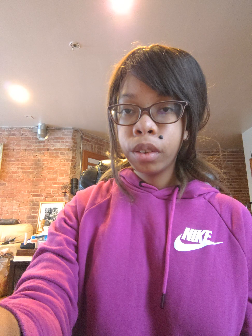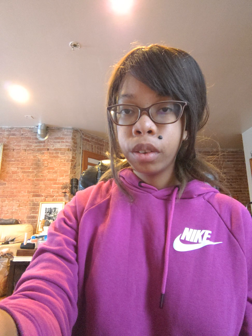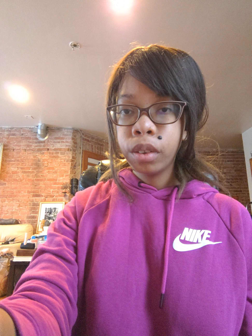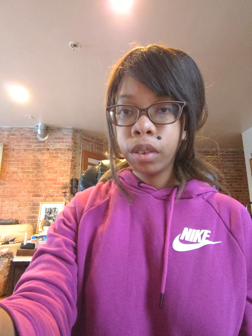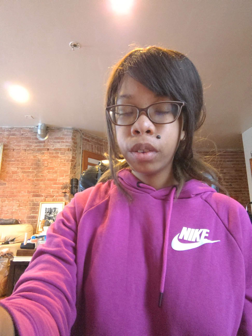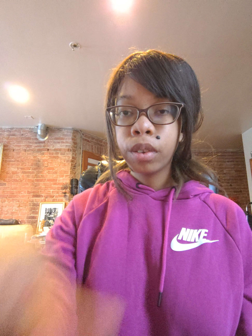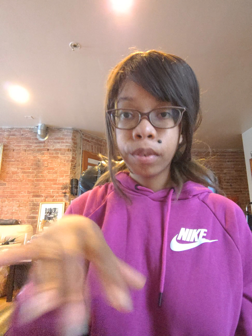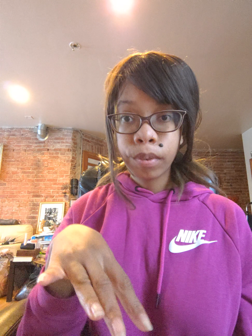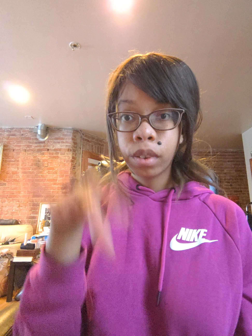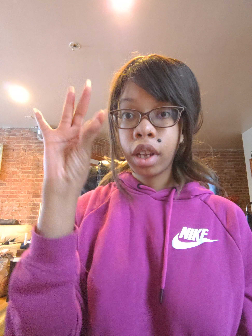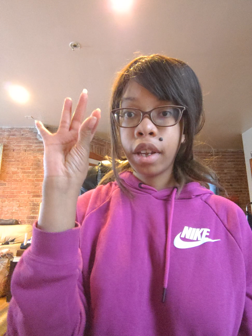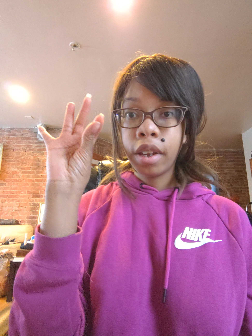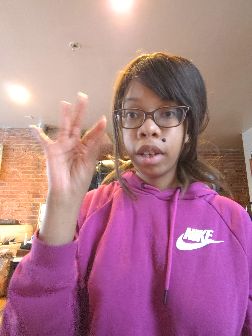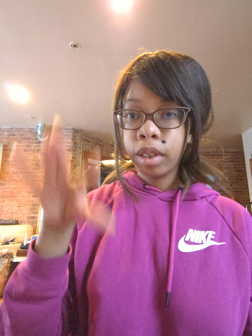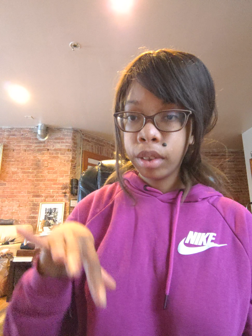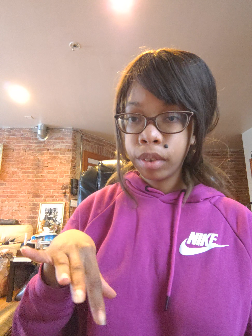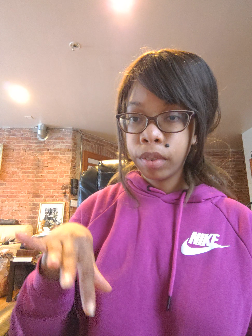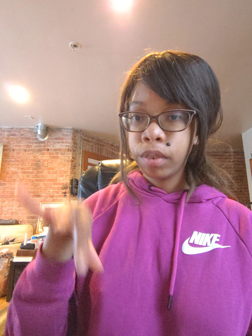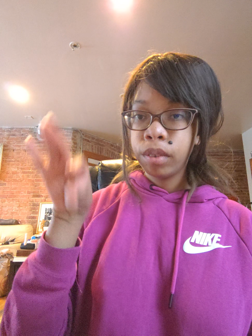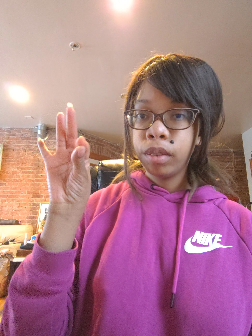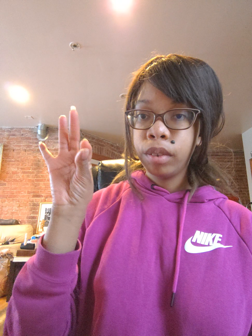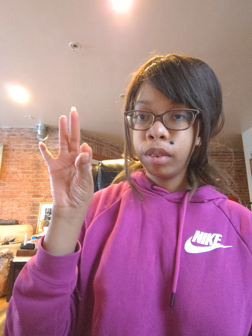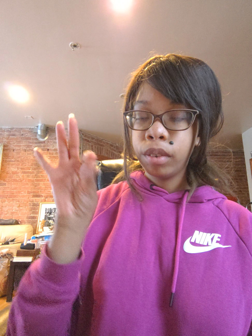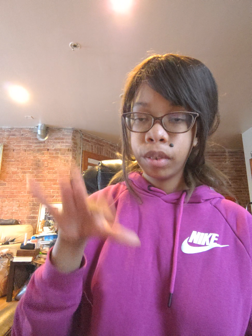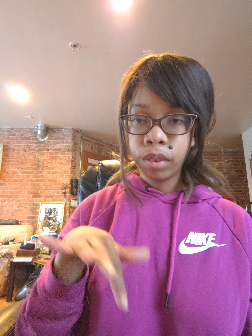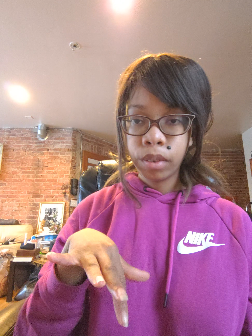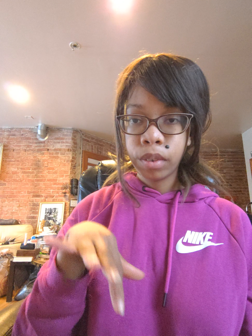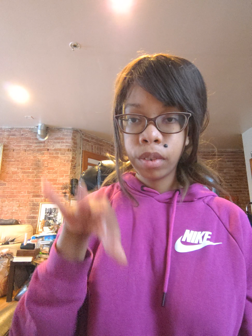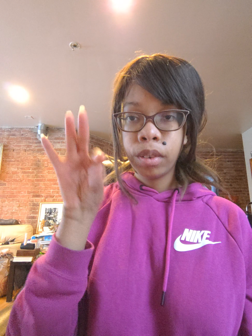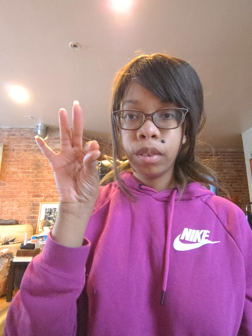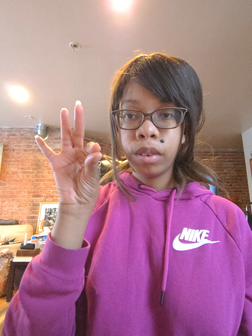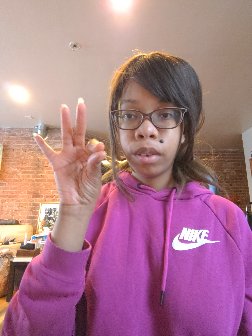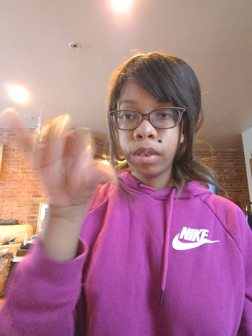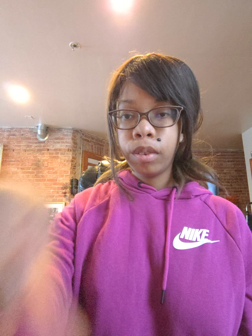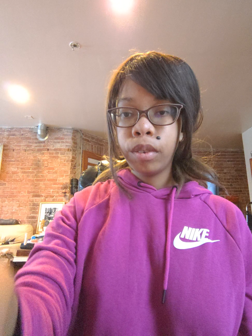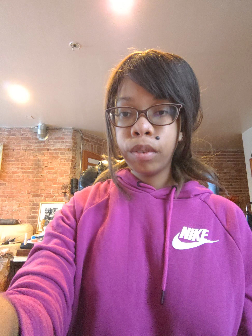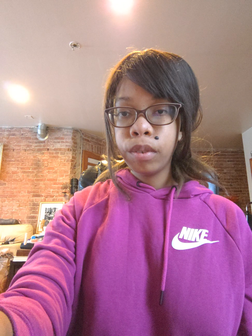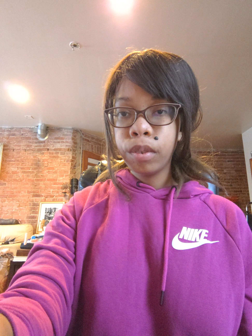find